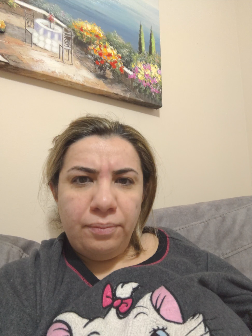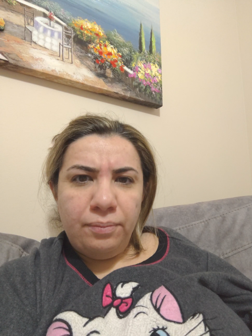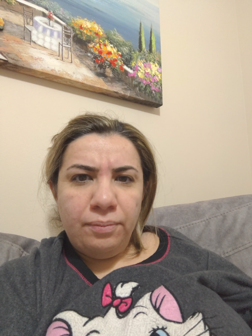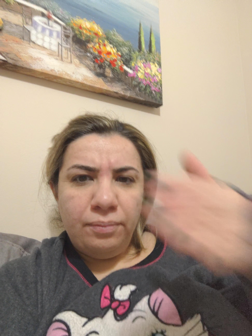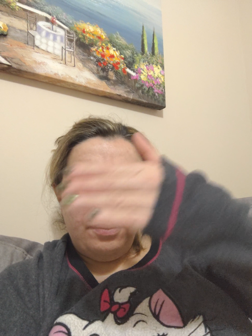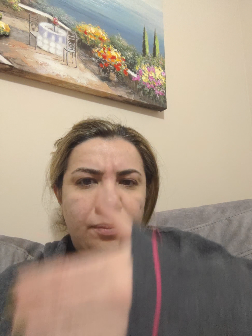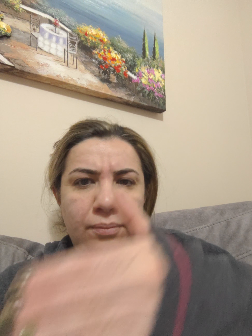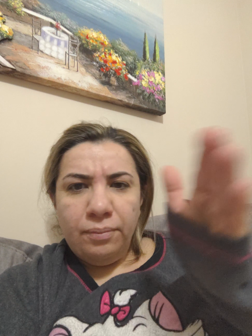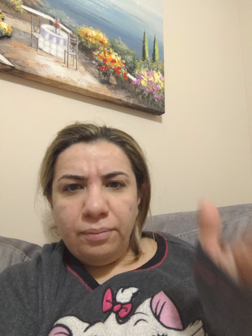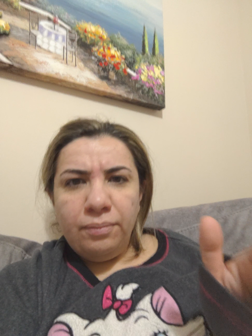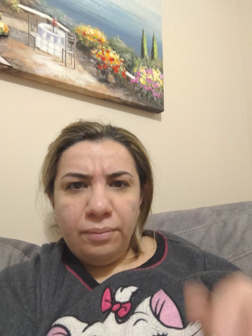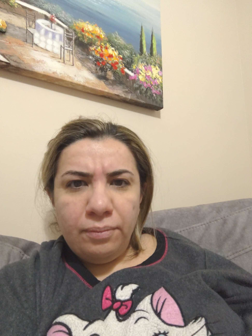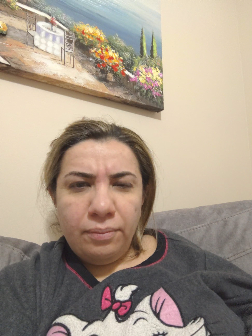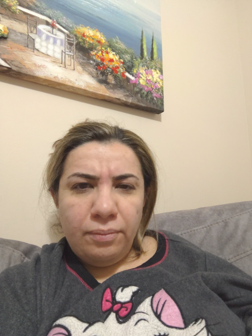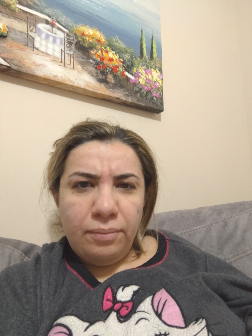room